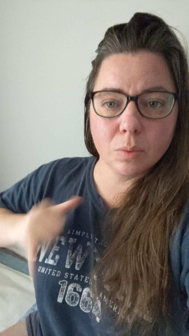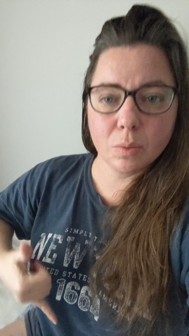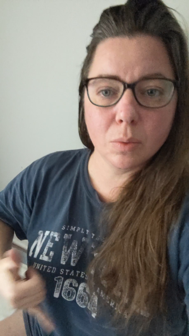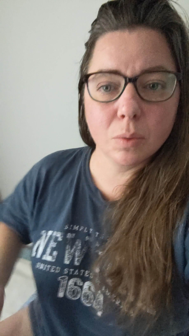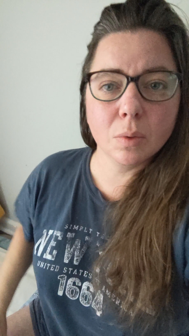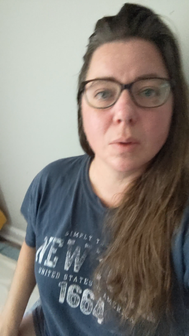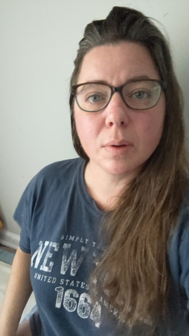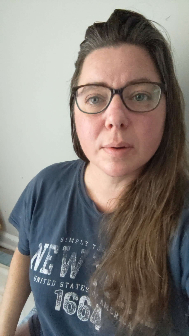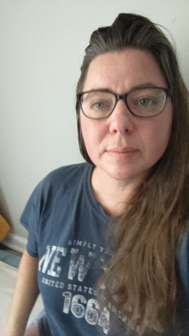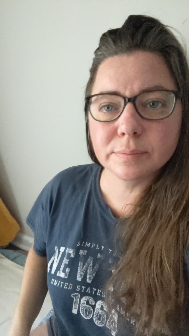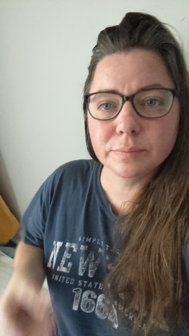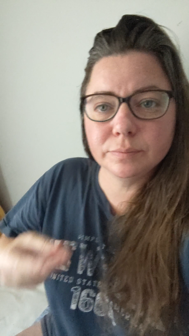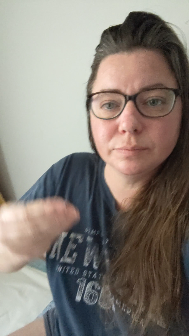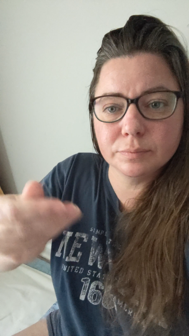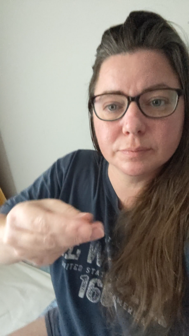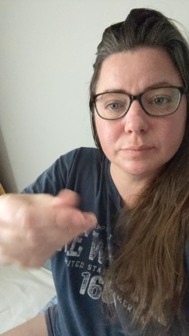feed